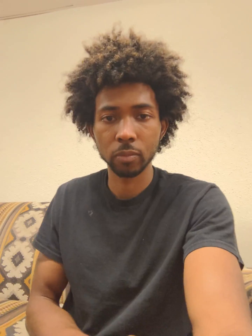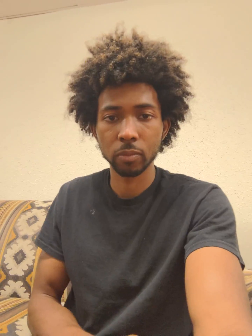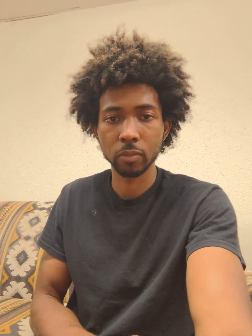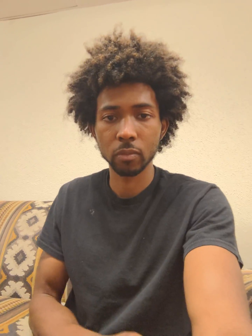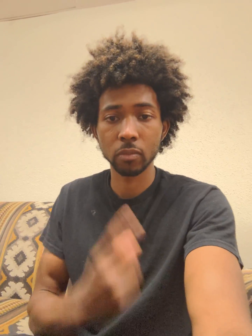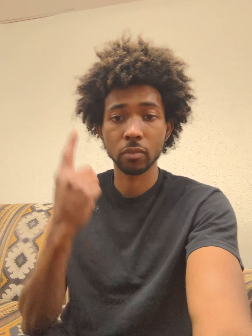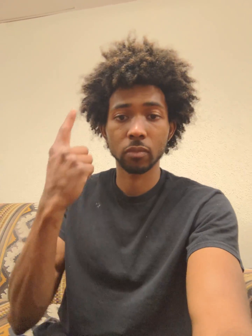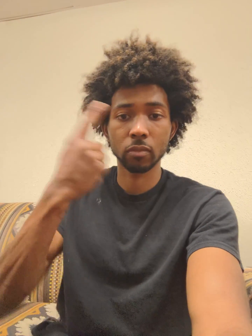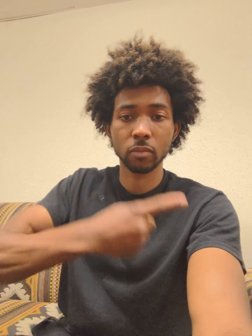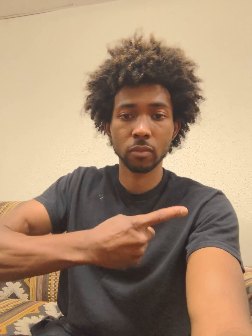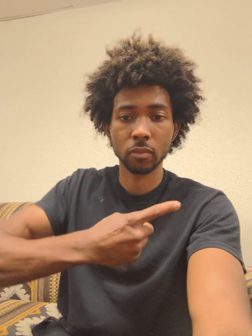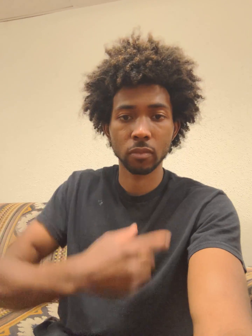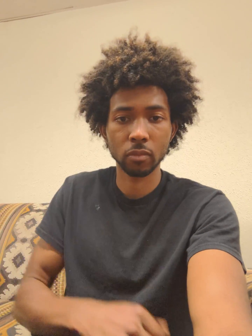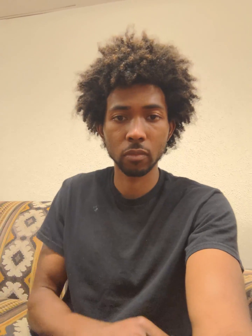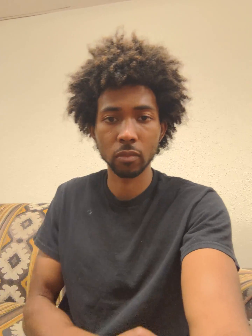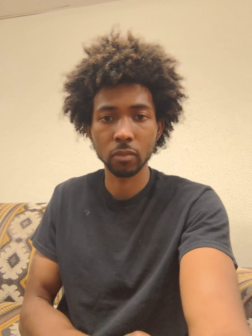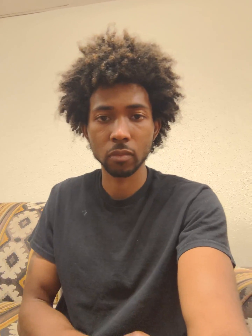day